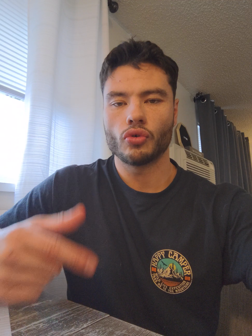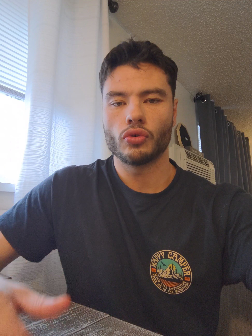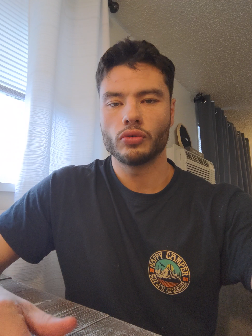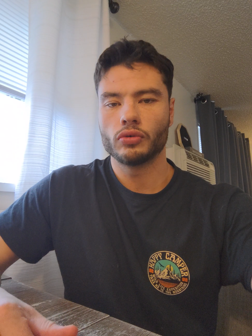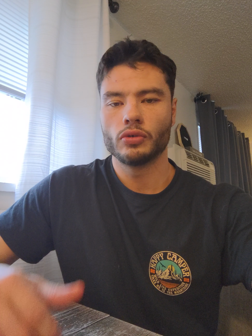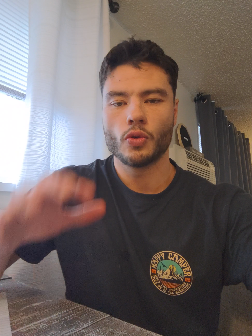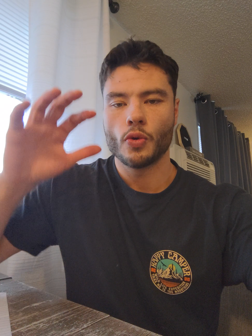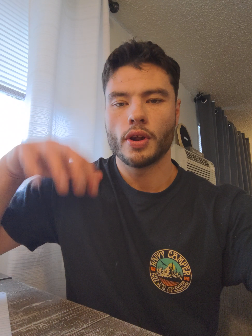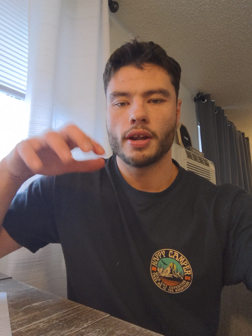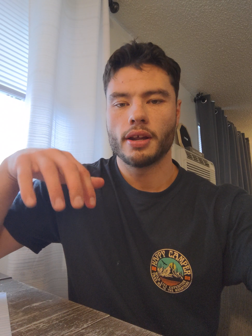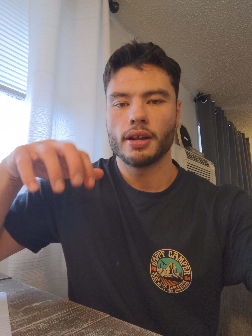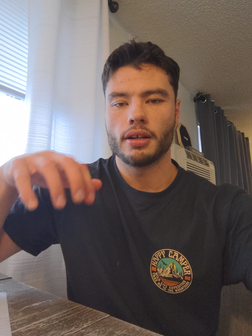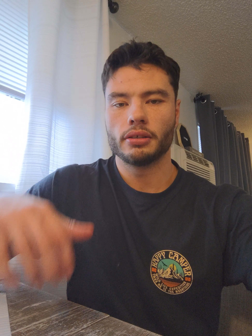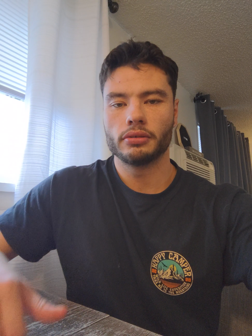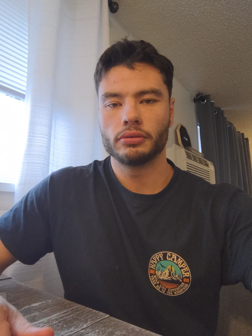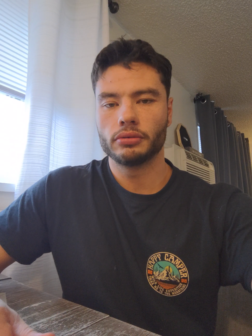rain